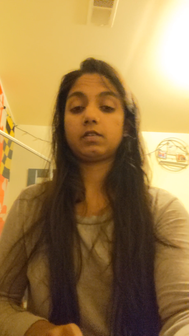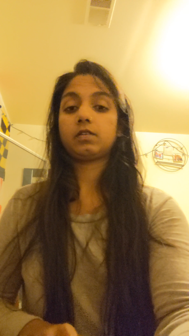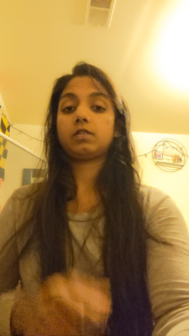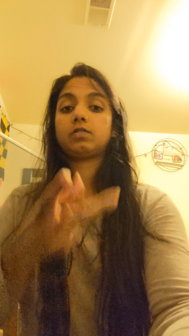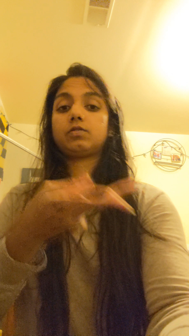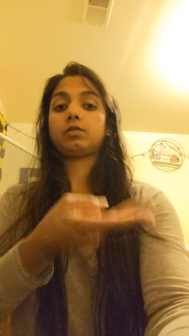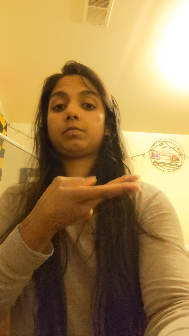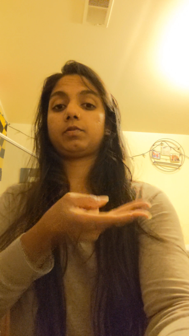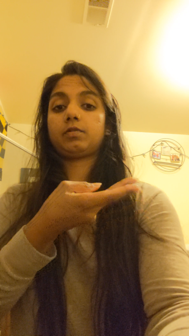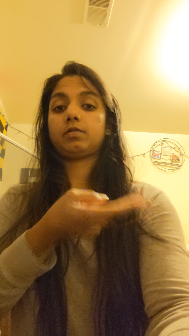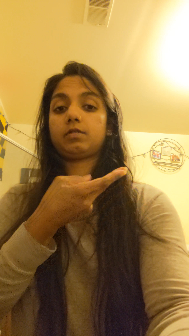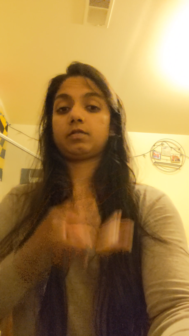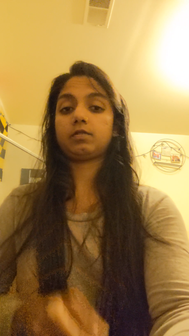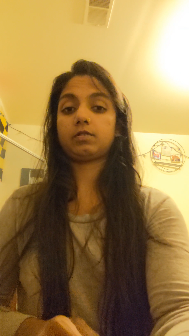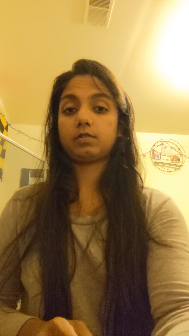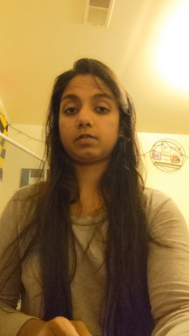sheep